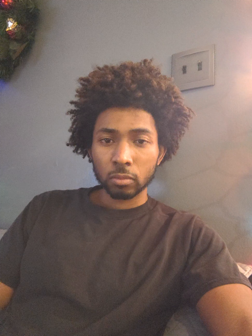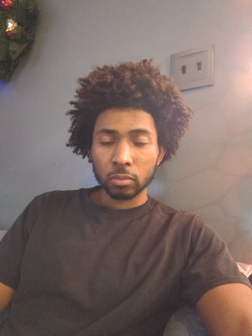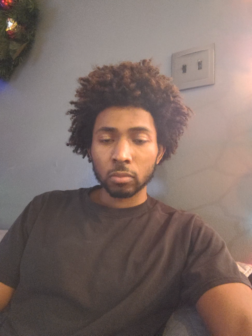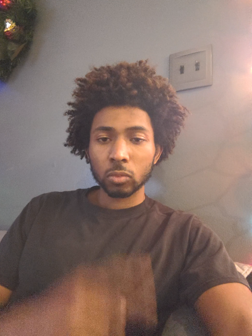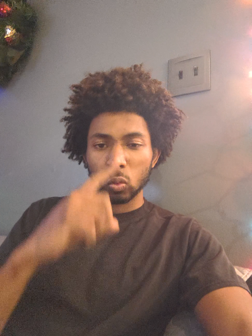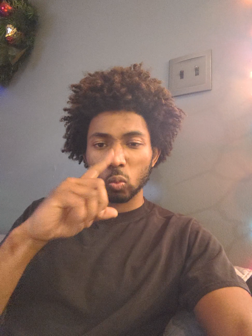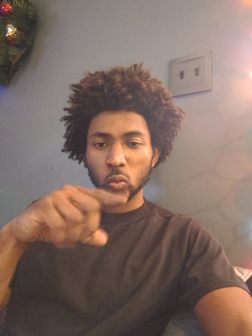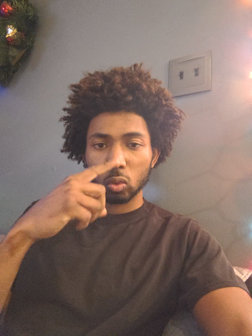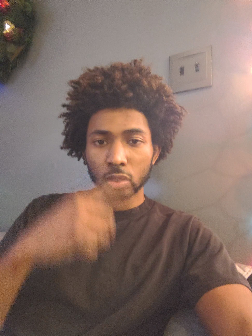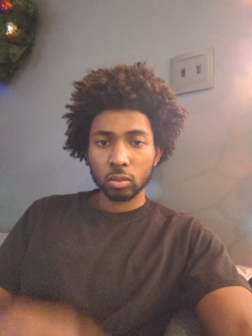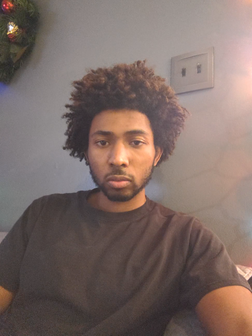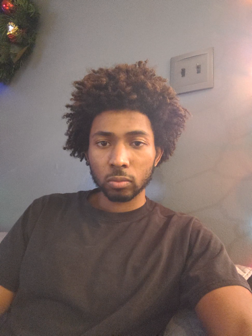noisy